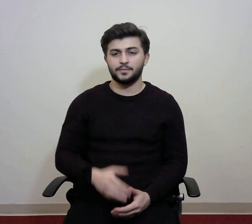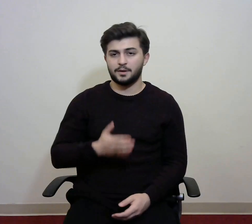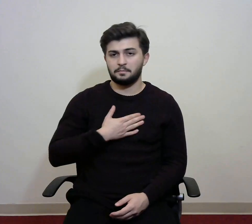mən